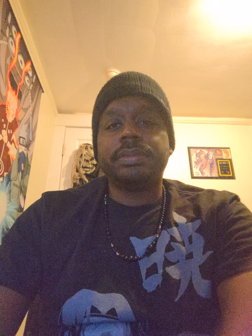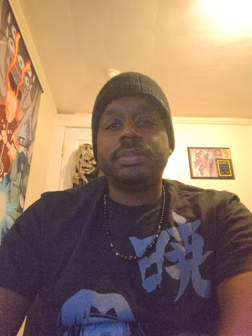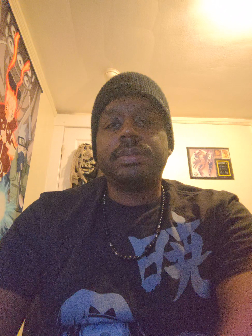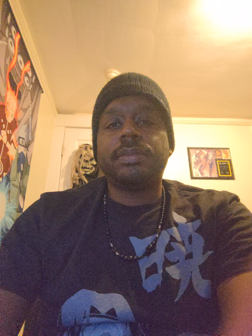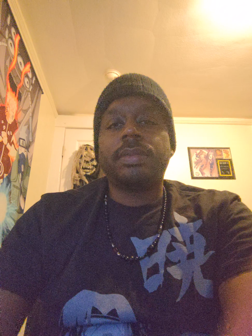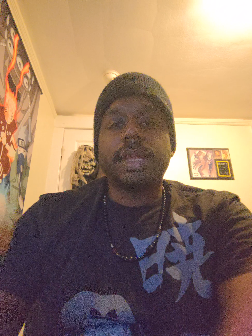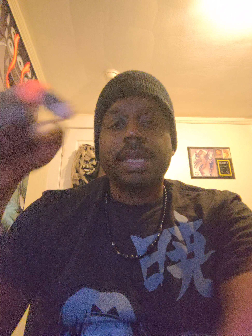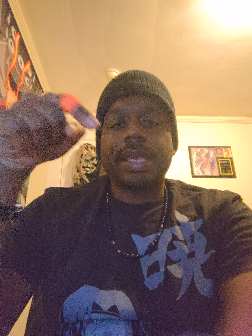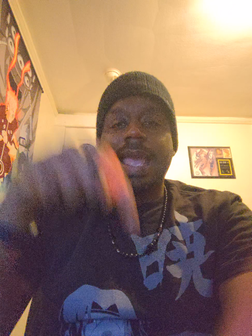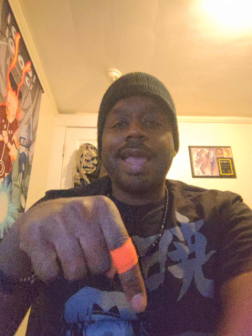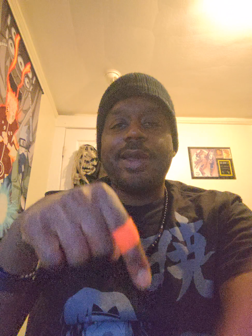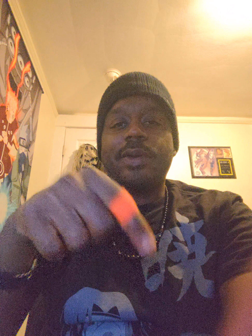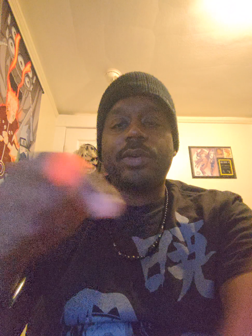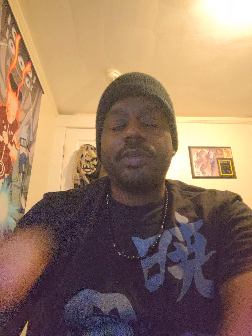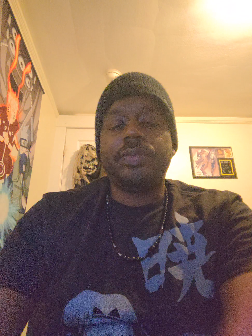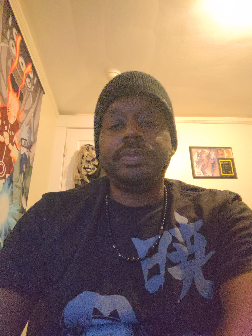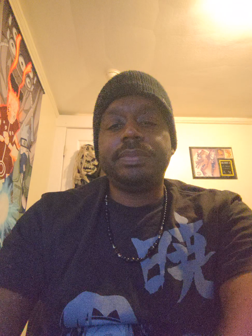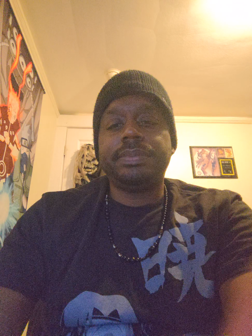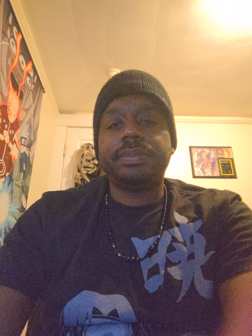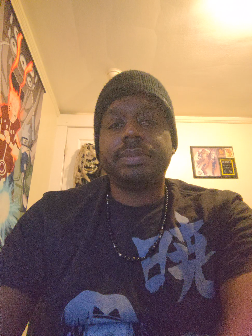down